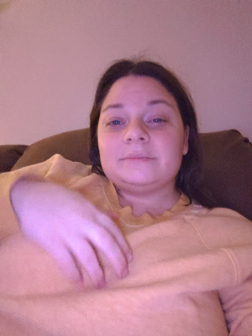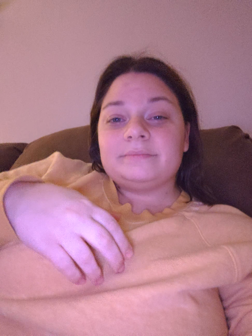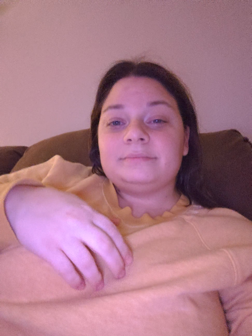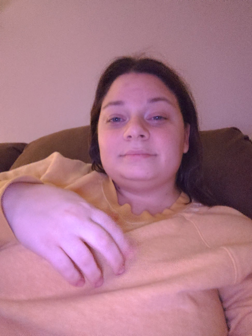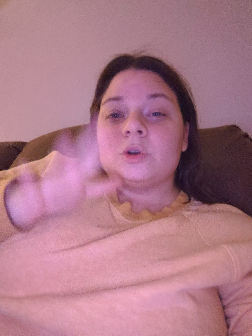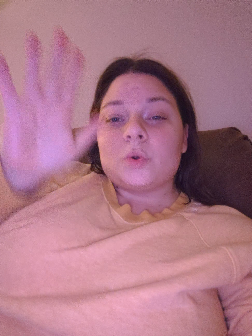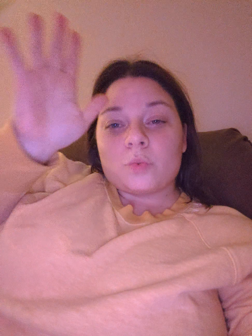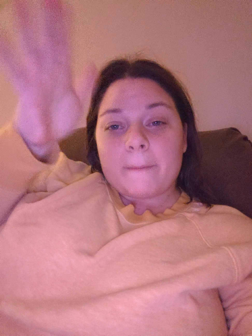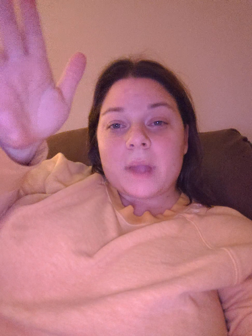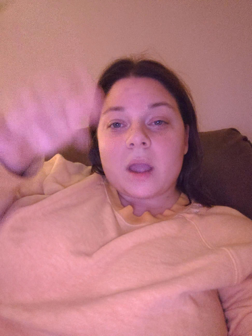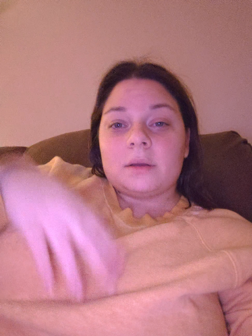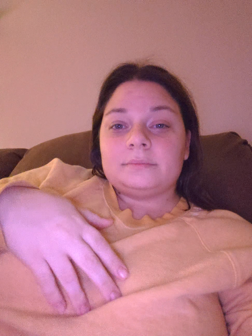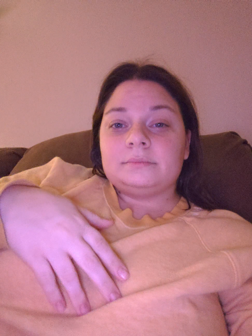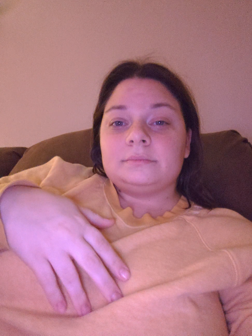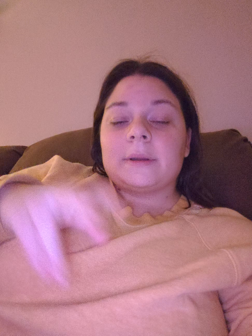grandpa